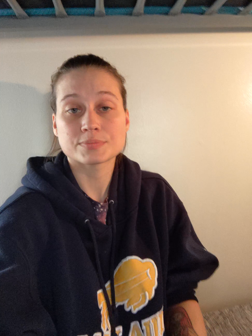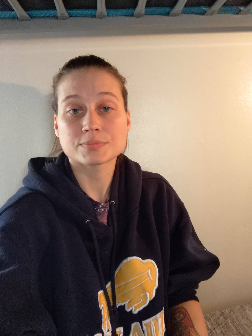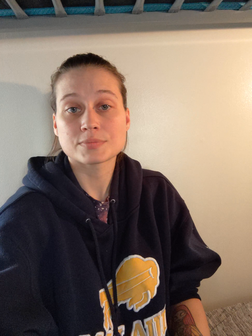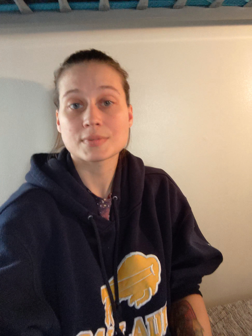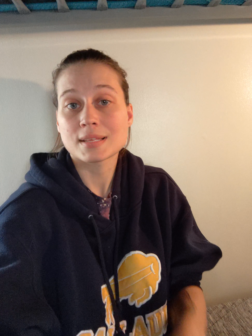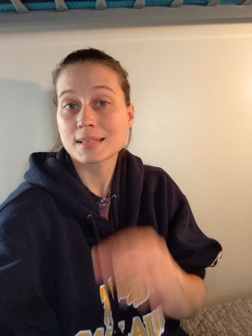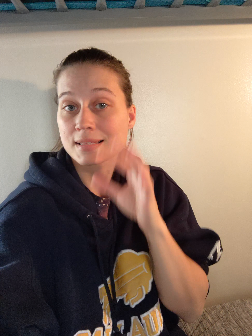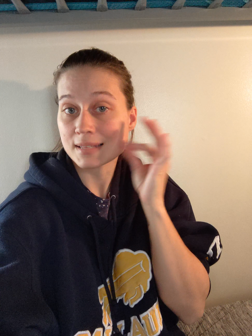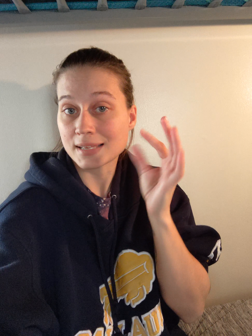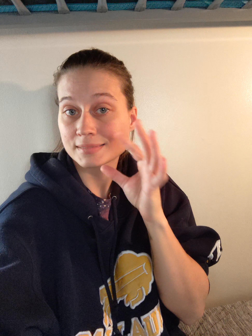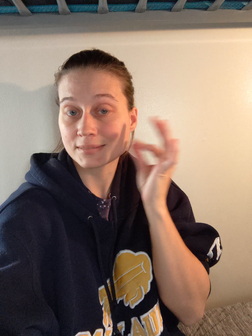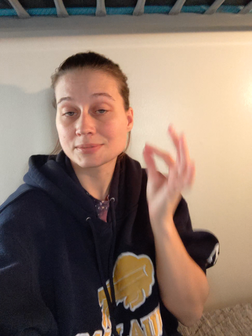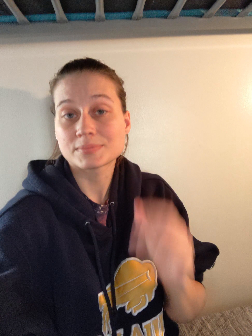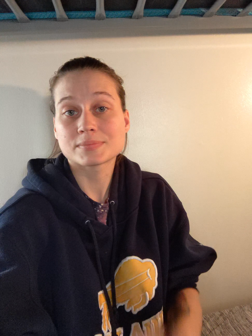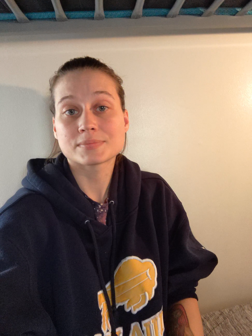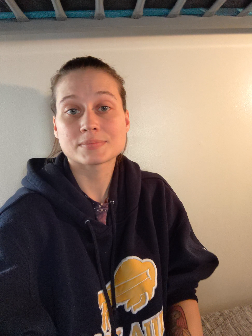cat